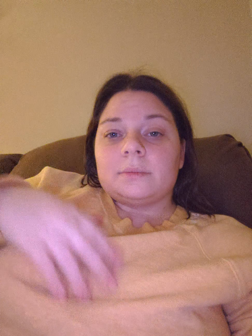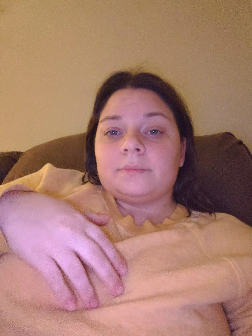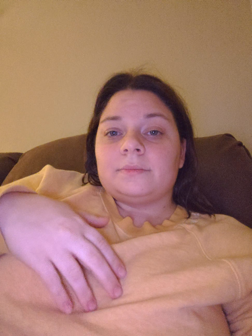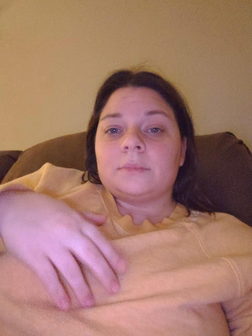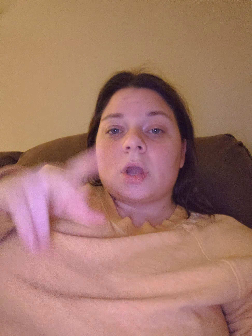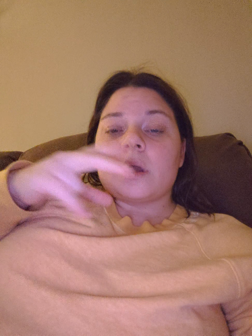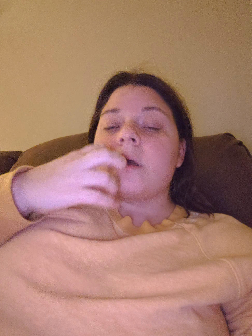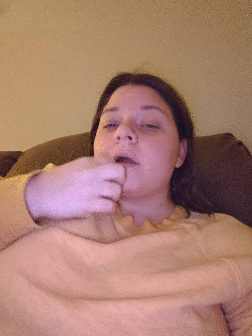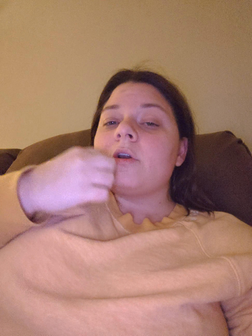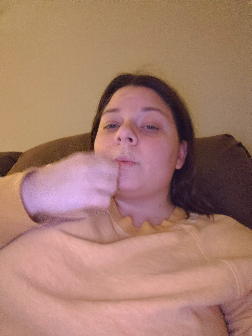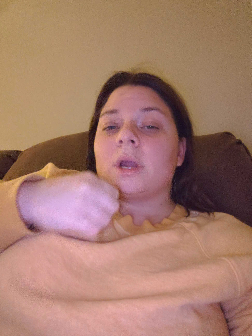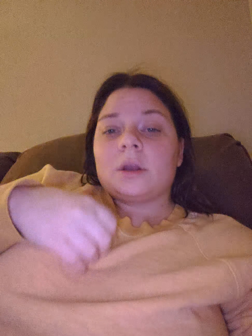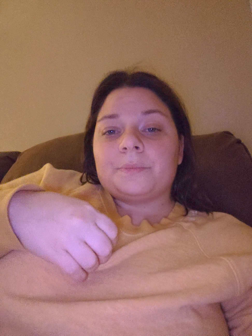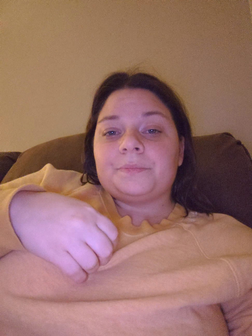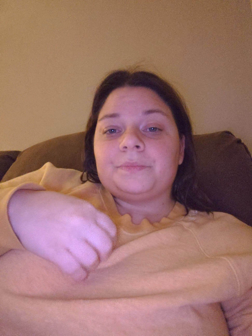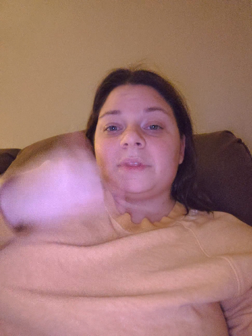underwear